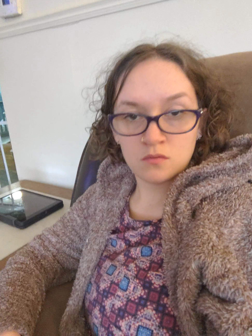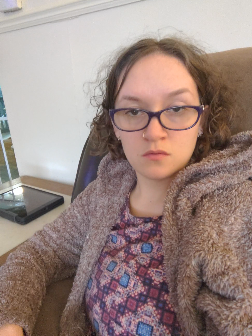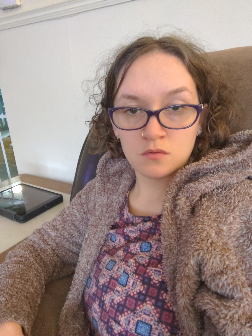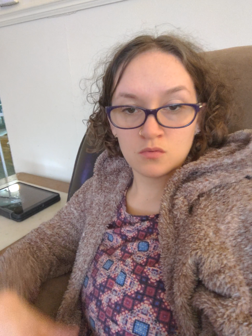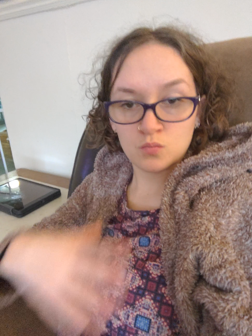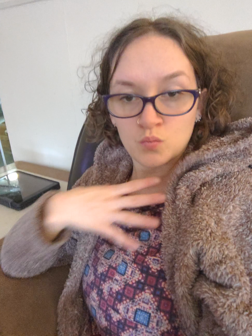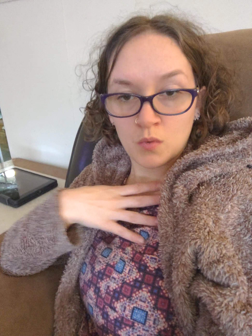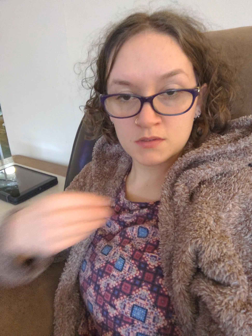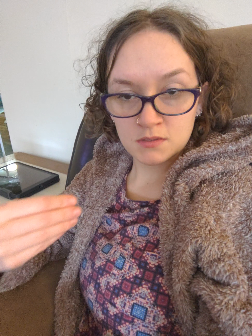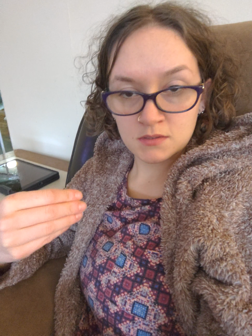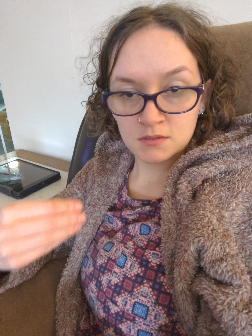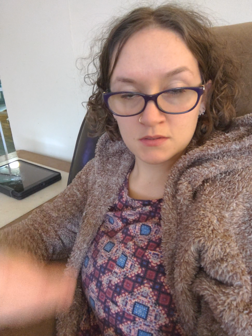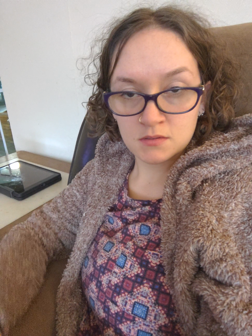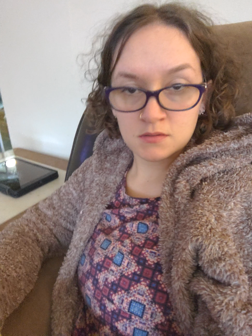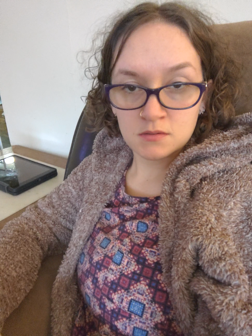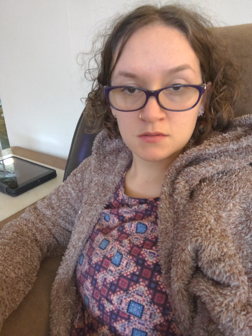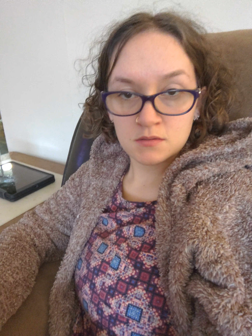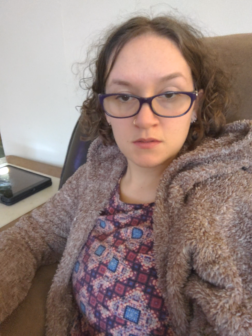white